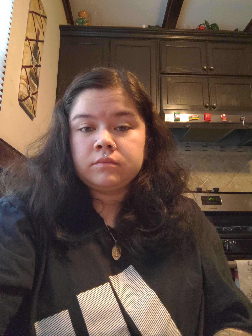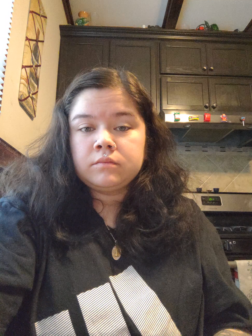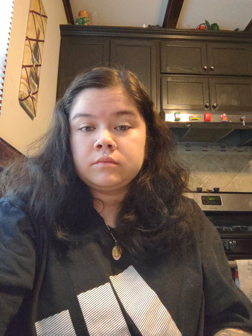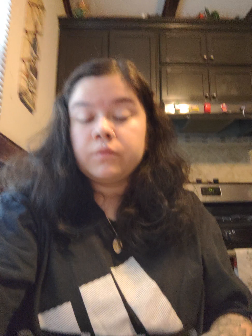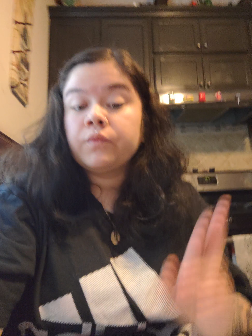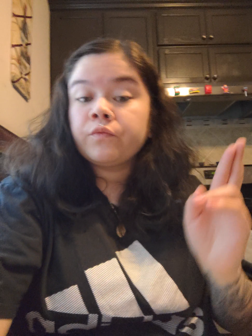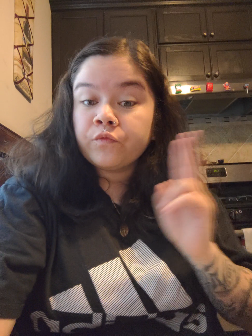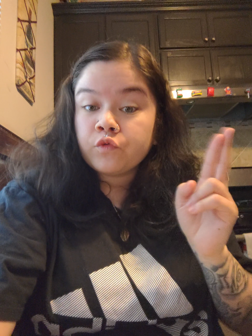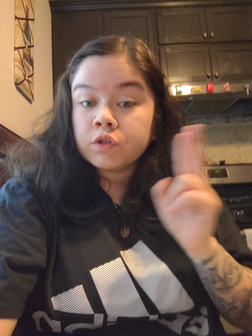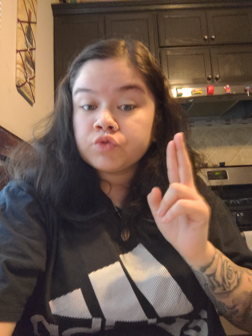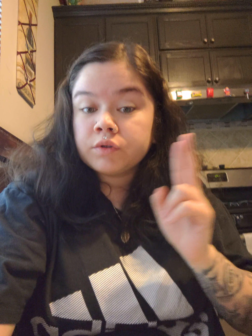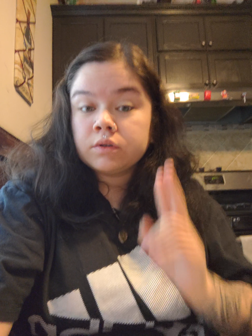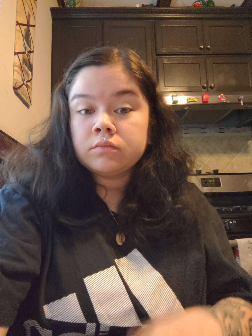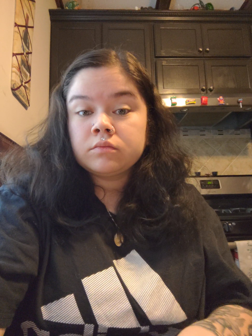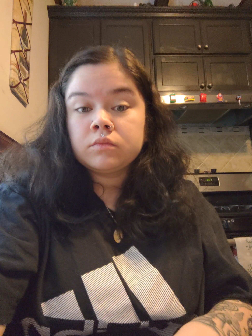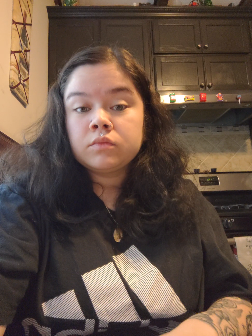refrigerator